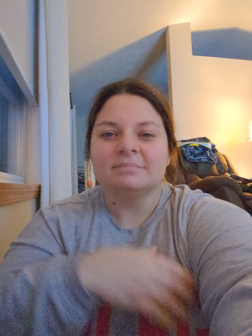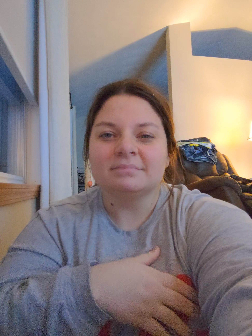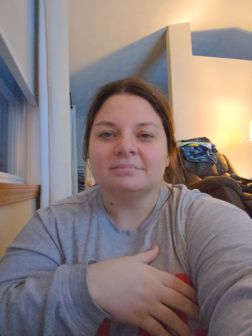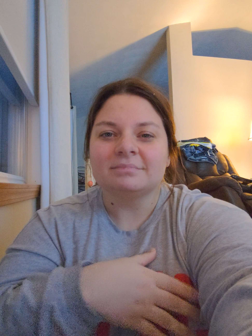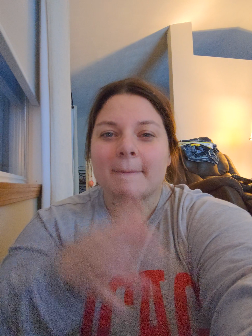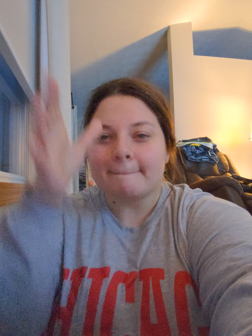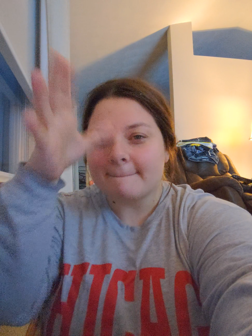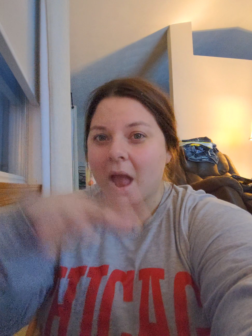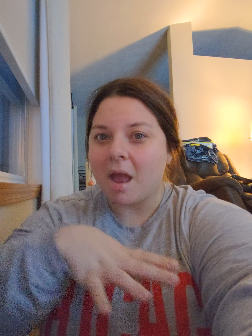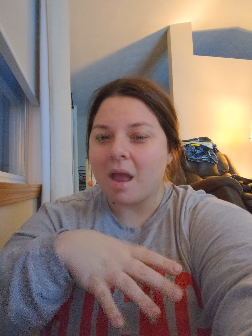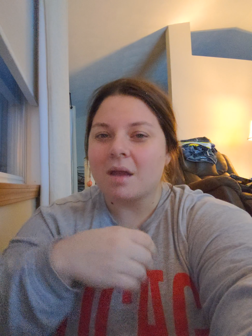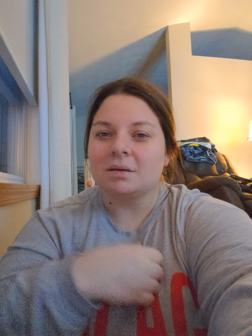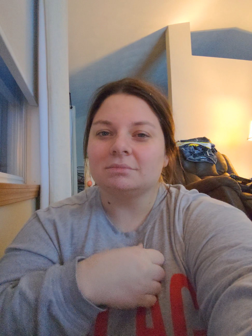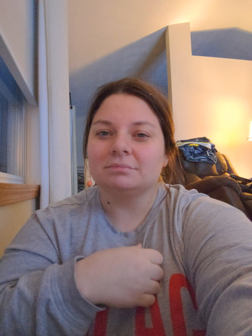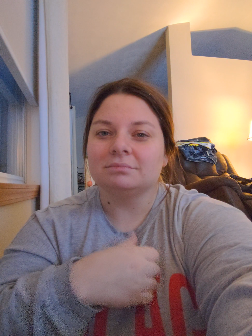man